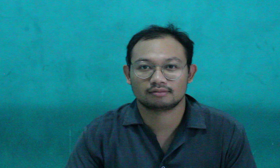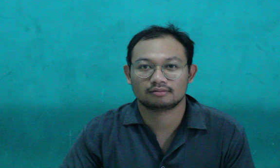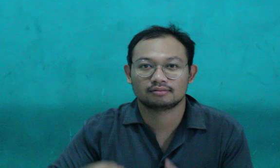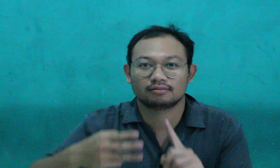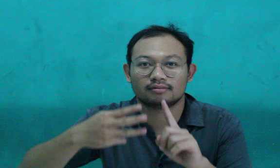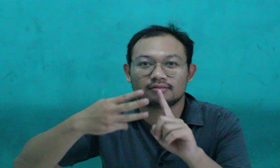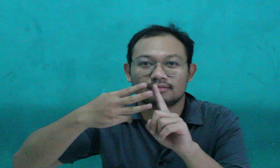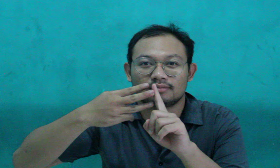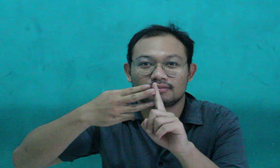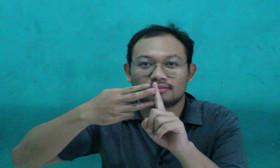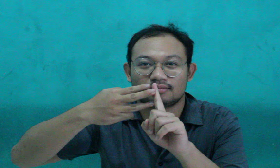B